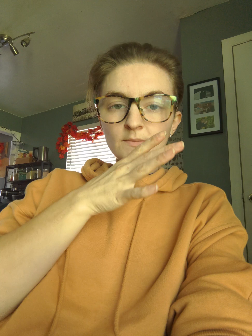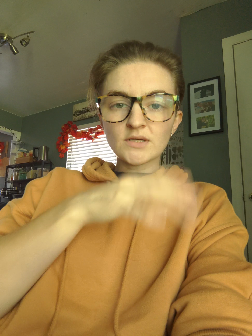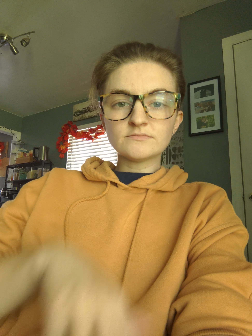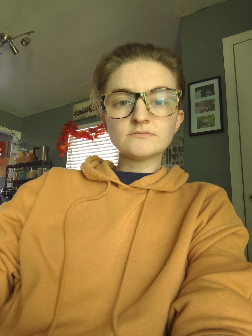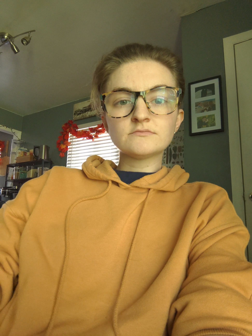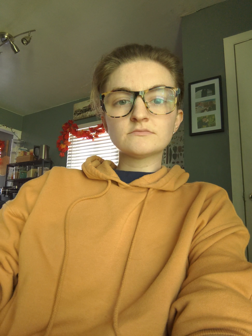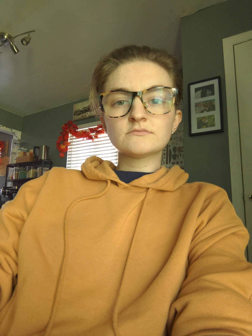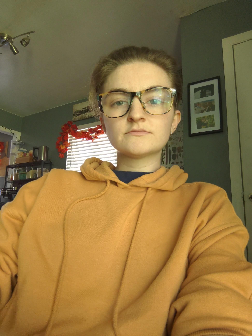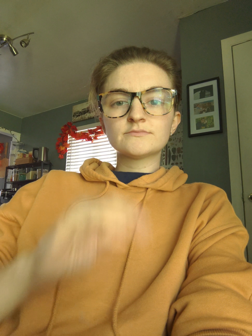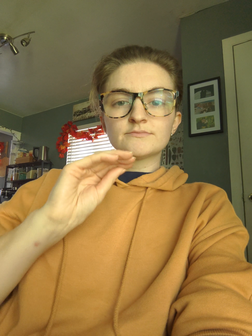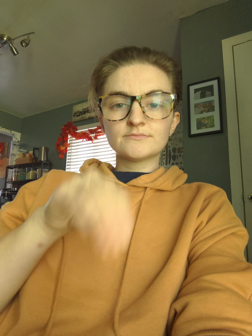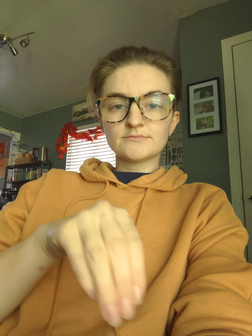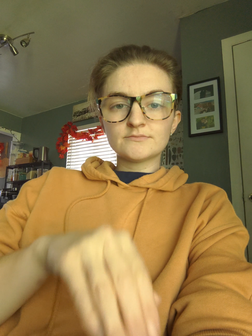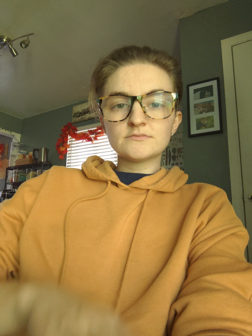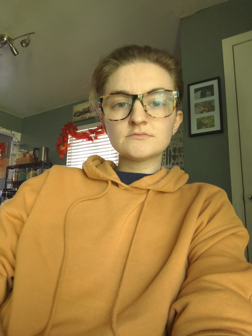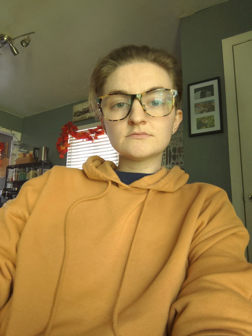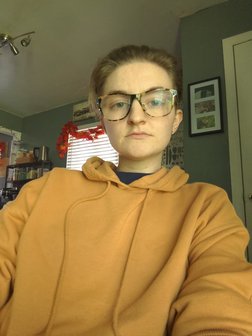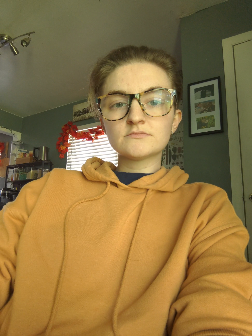put